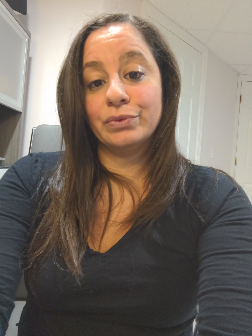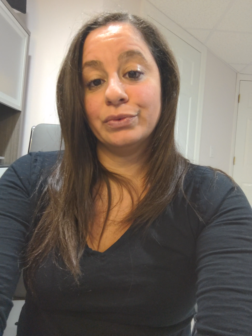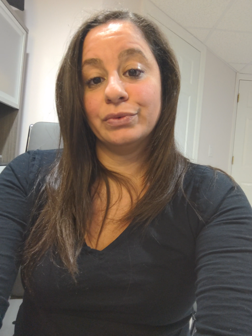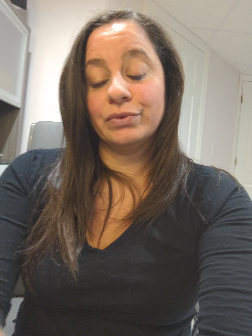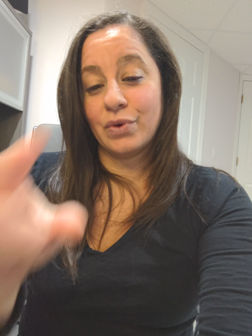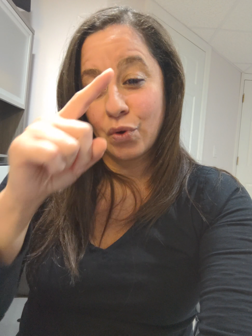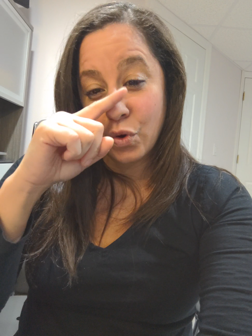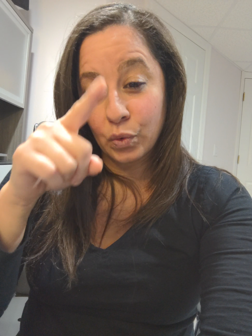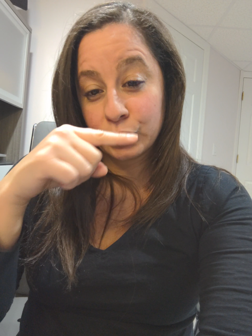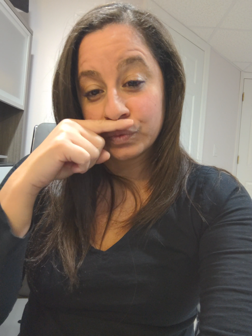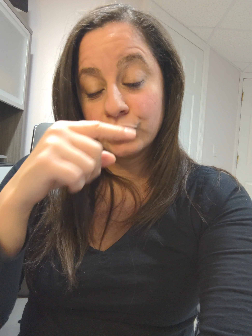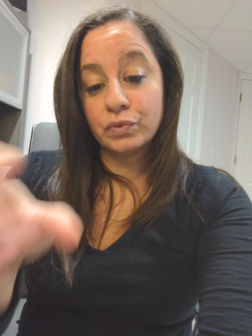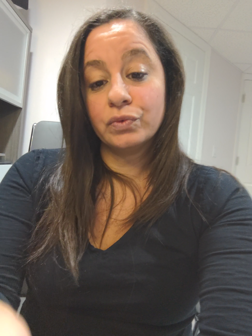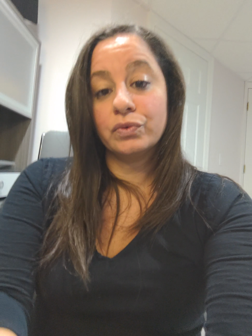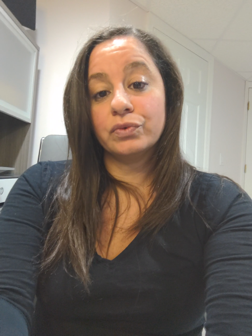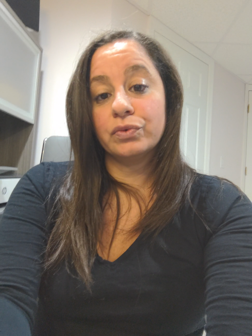noisy